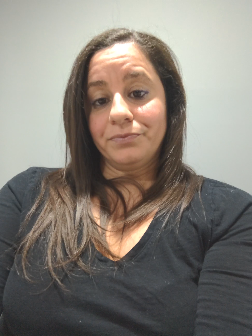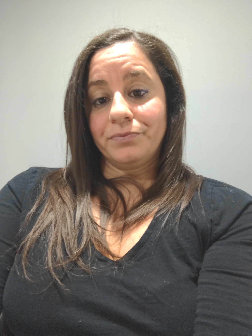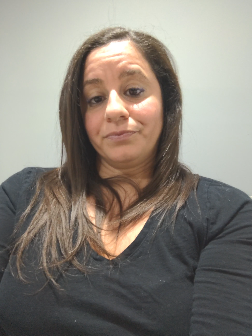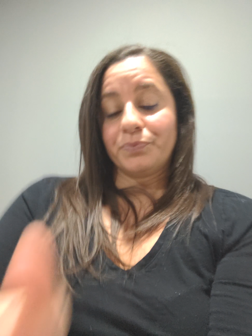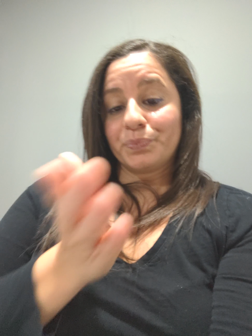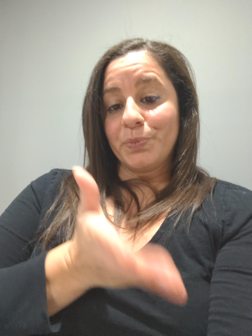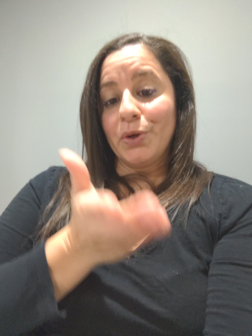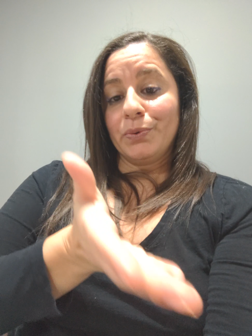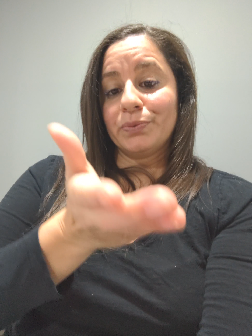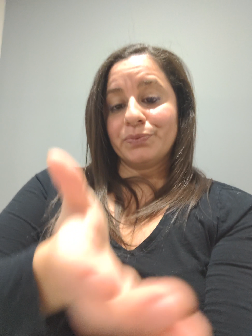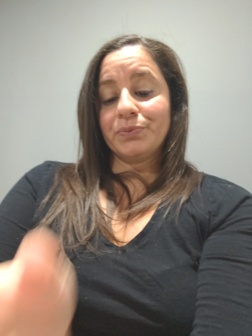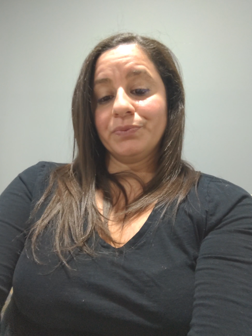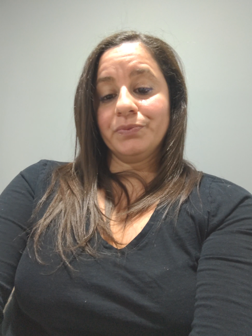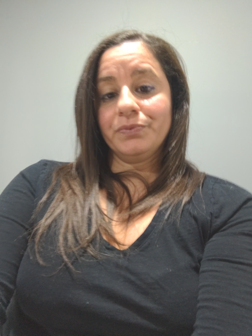boat